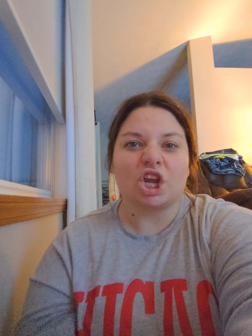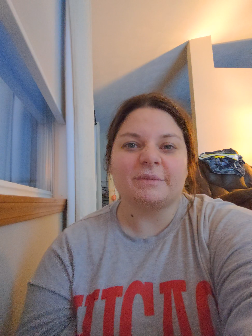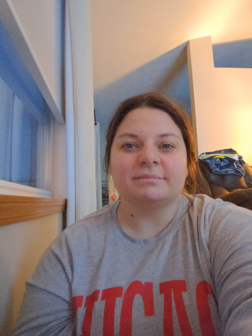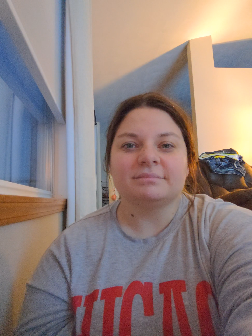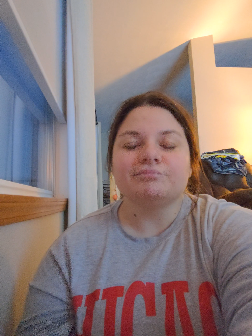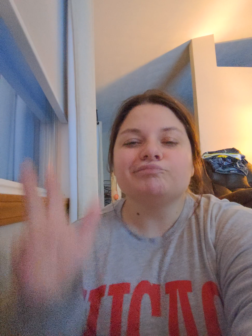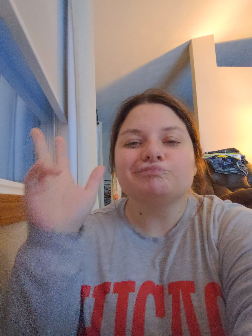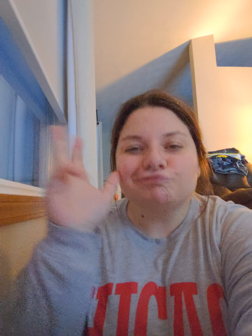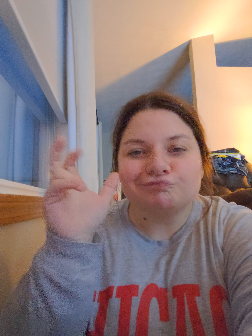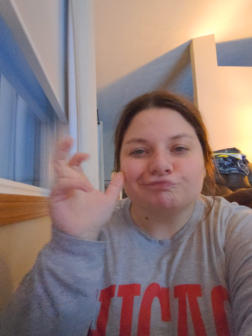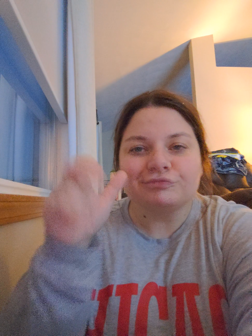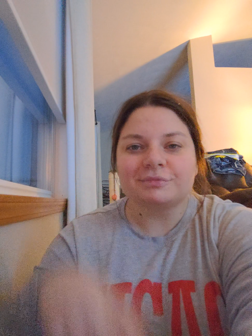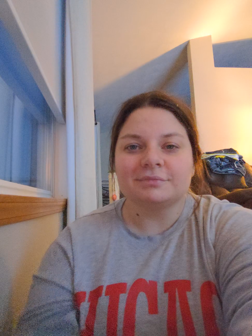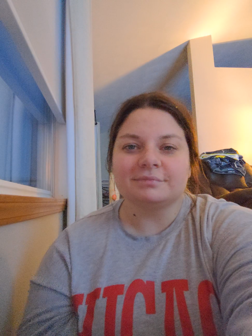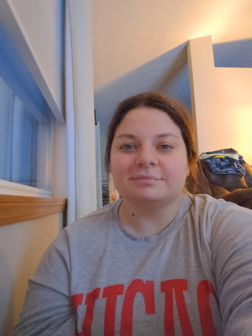hear